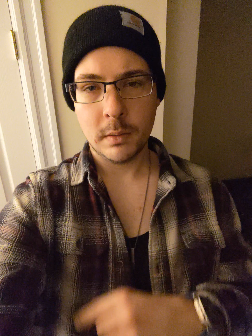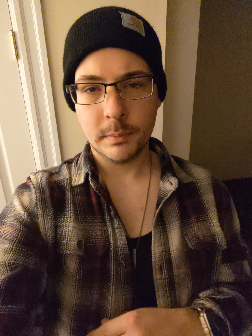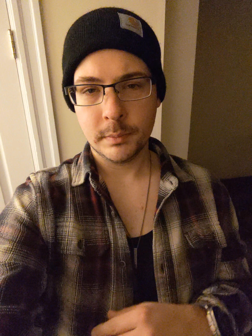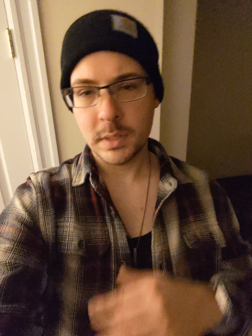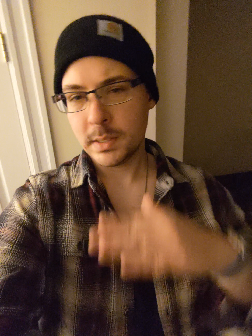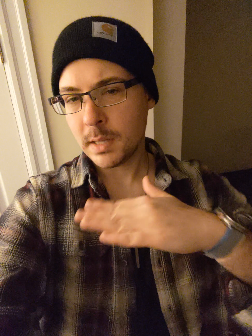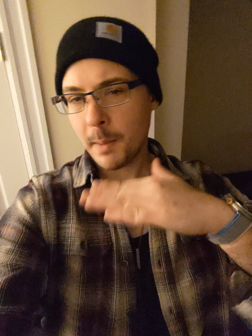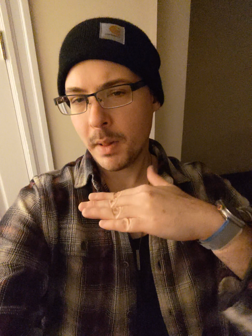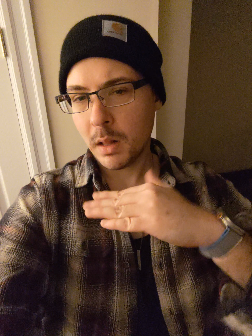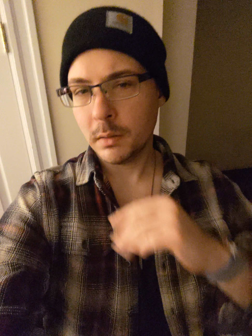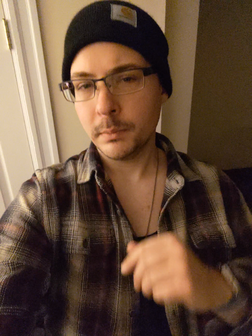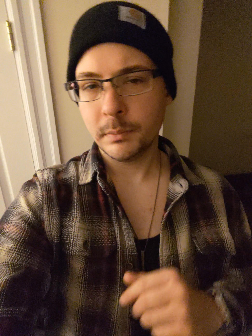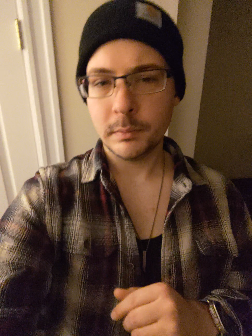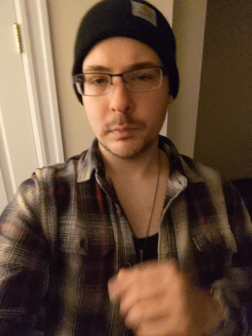table